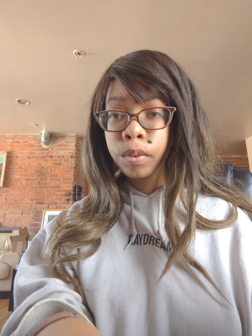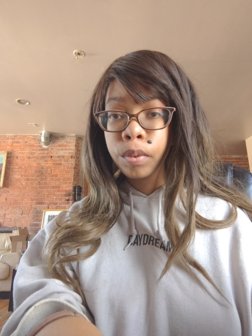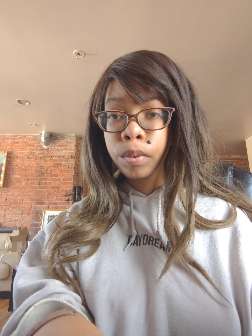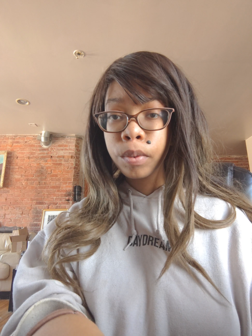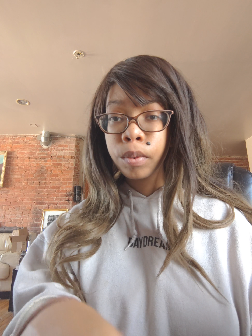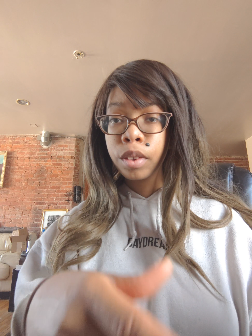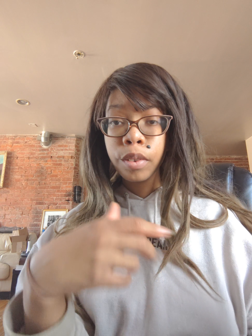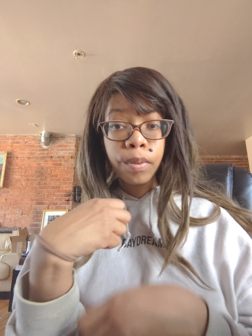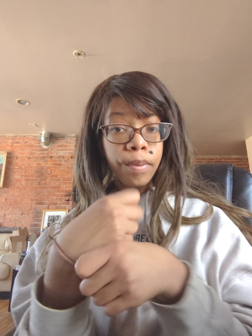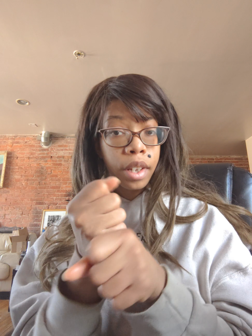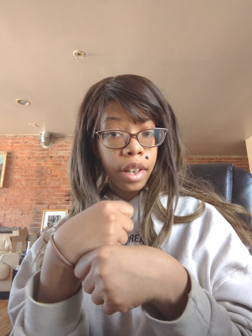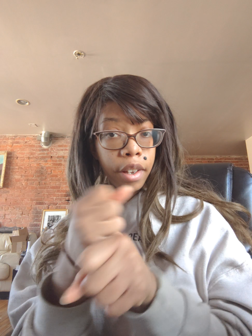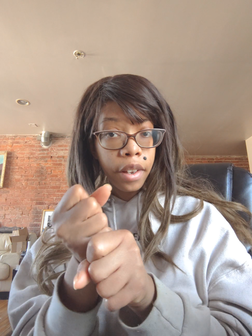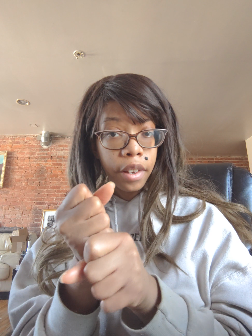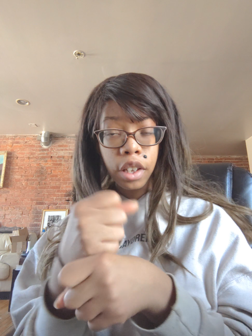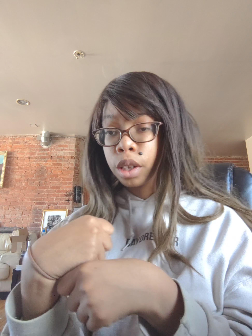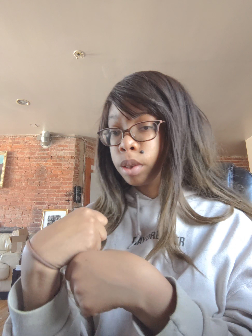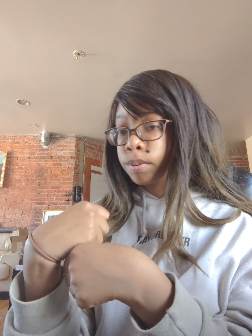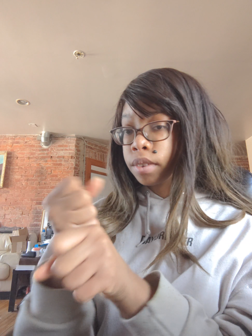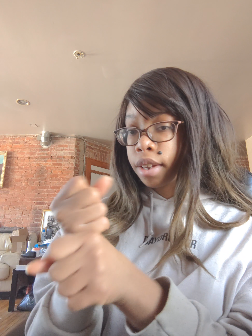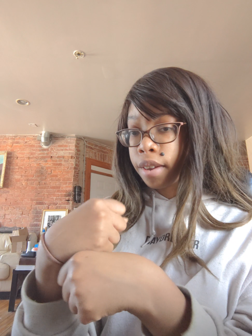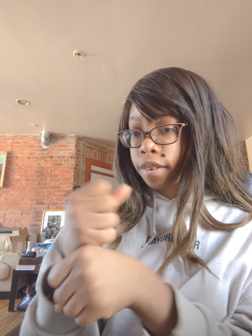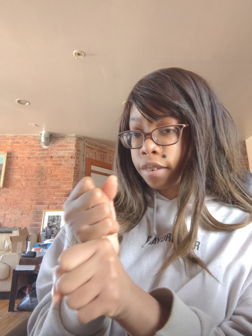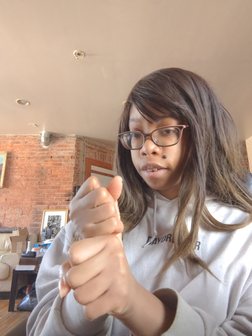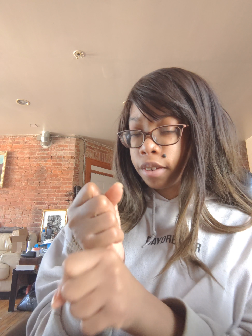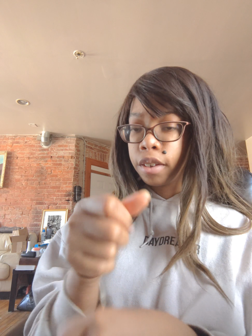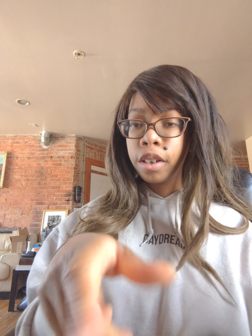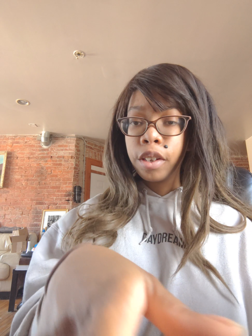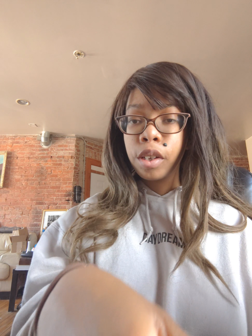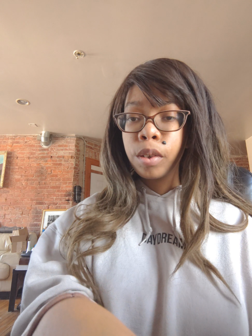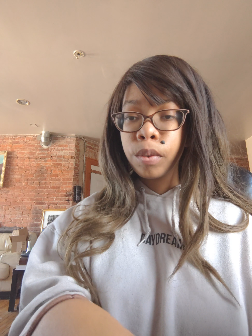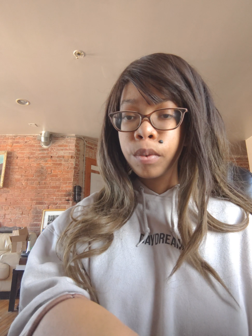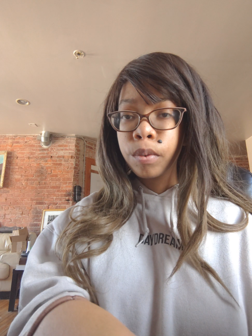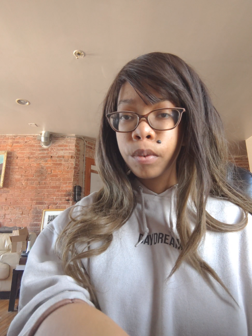make